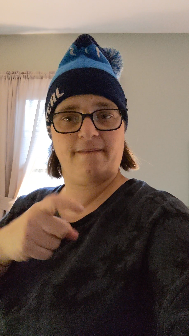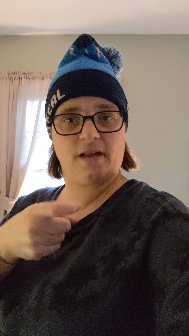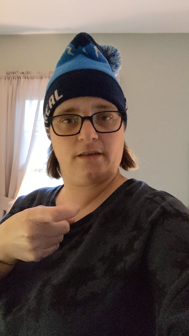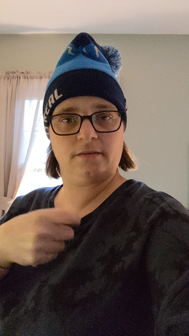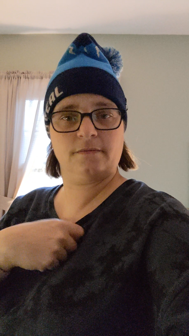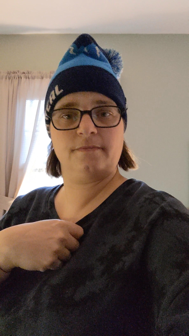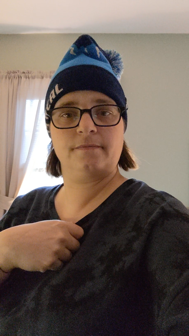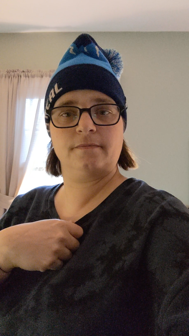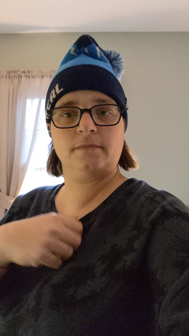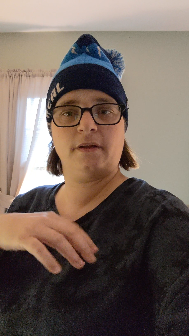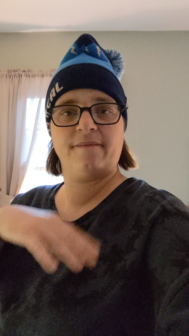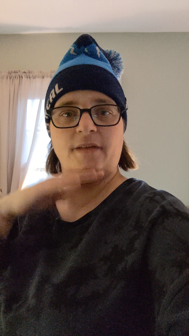full